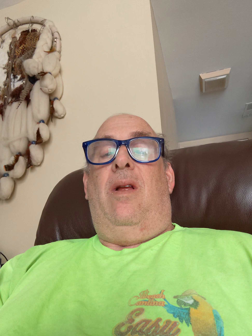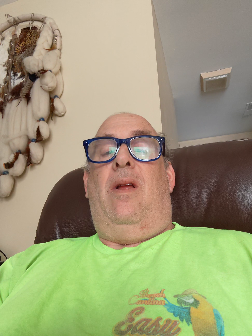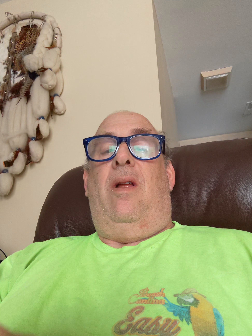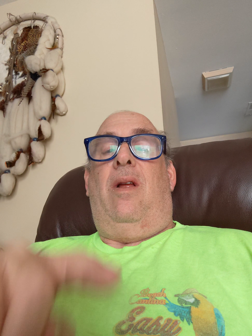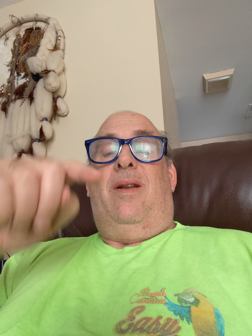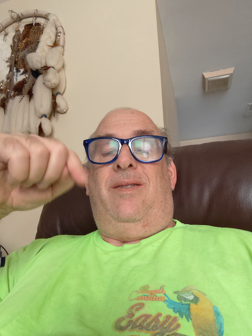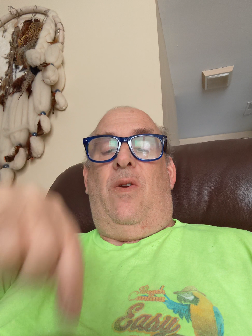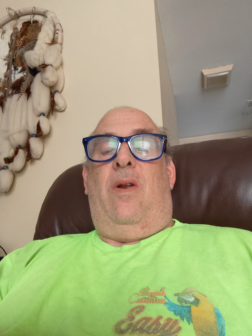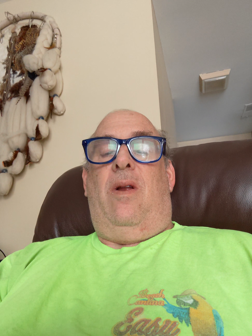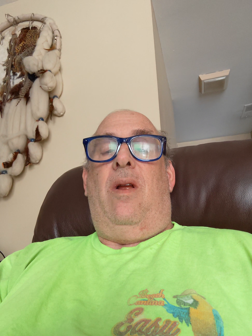down